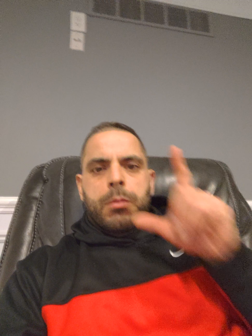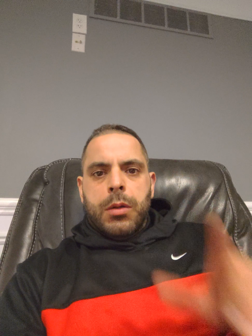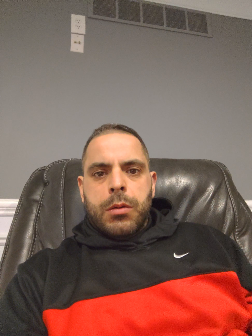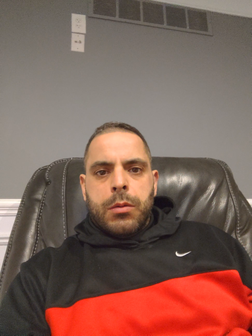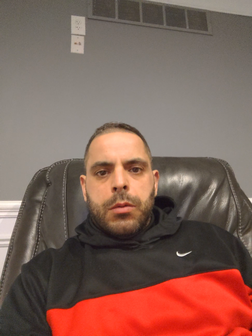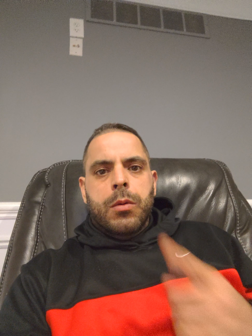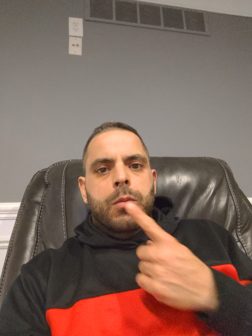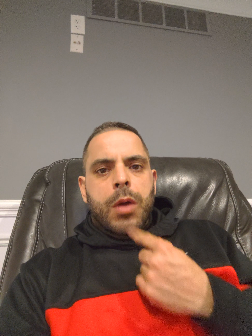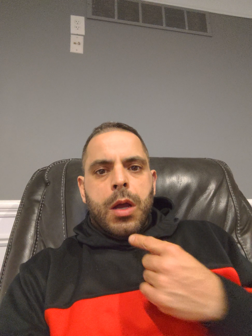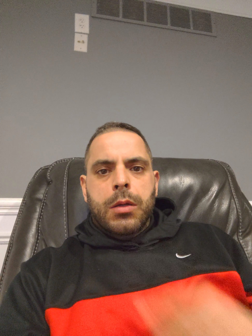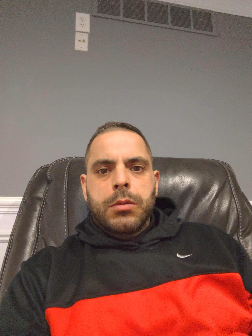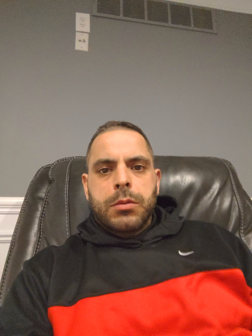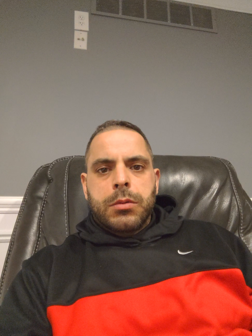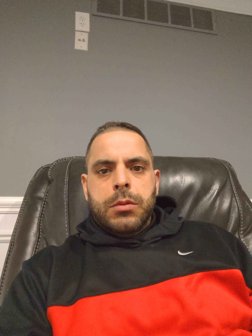red